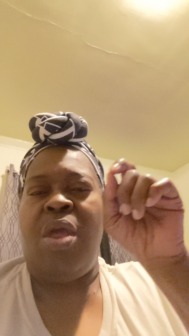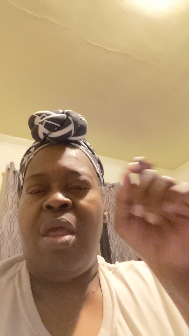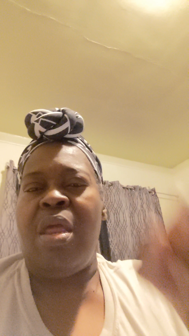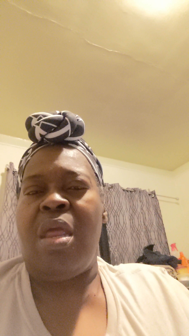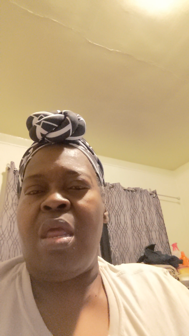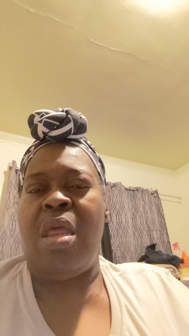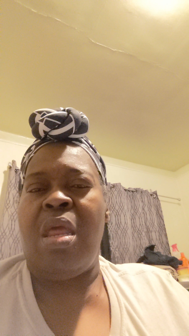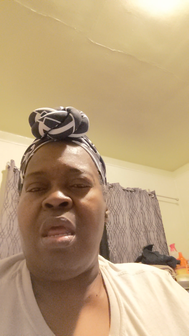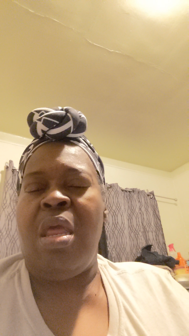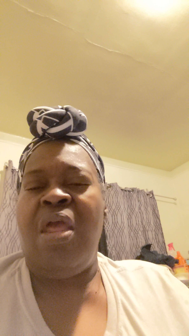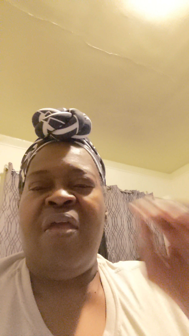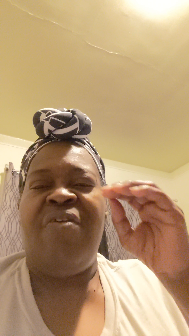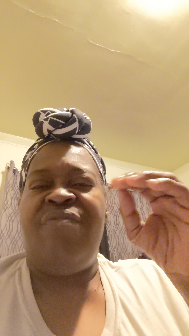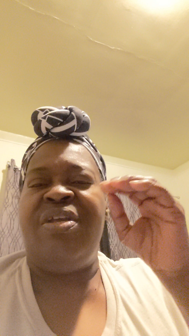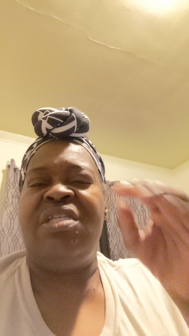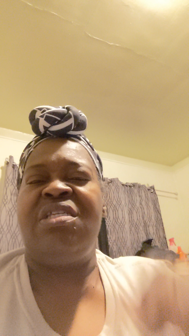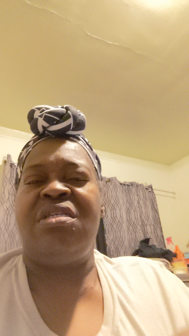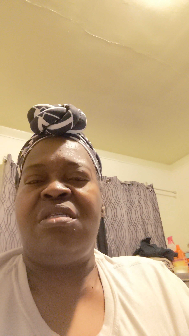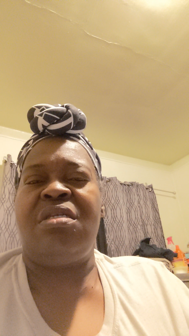fix